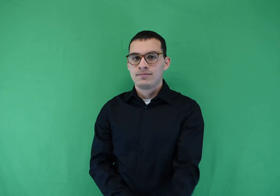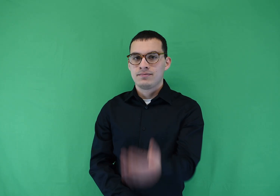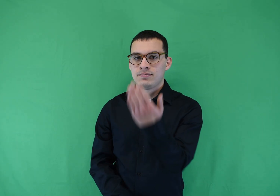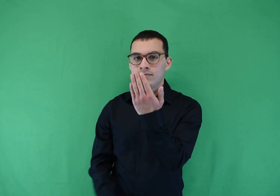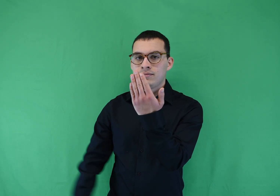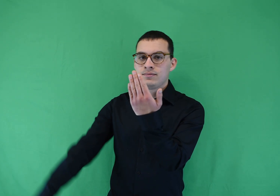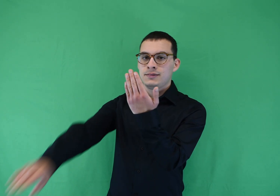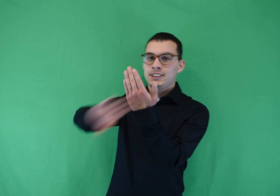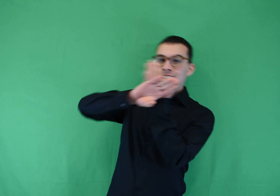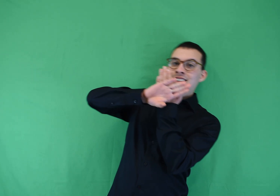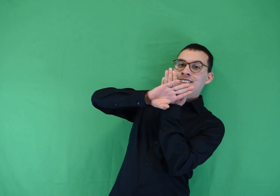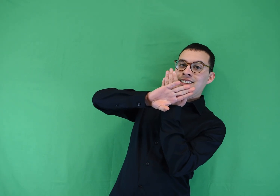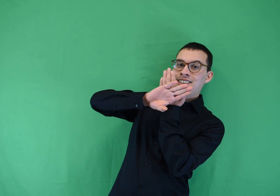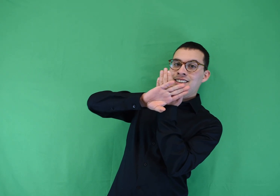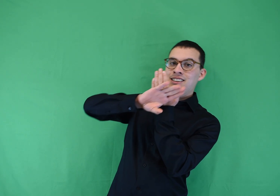dañar